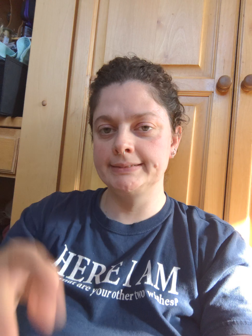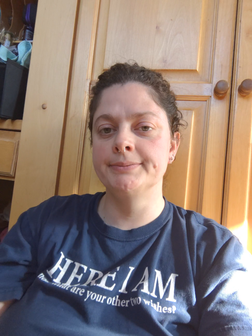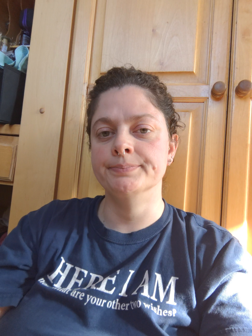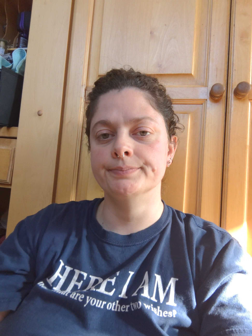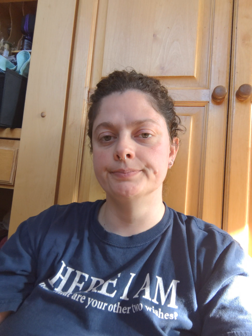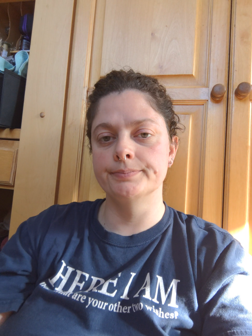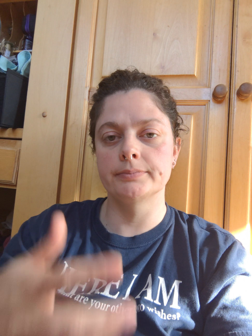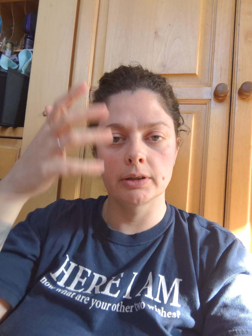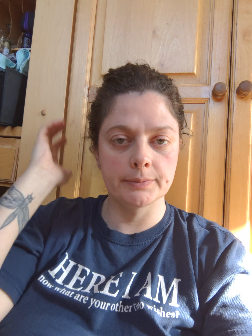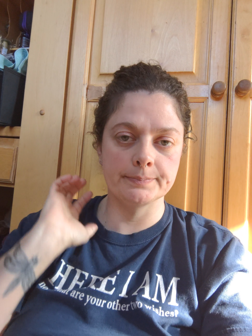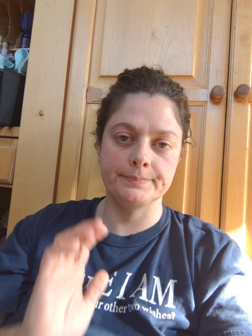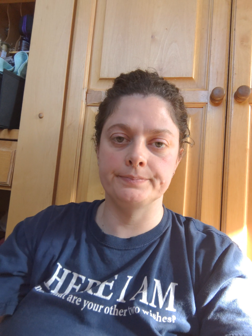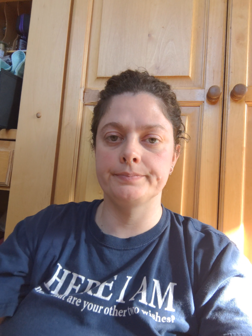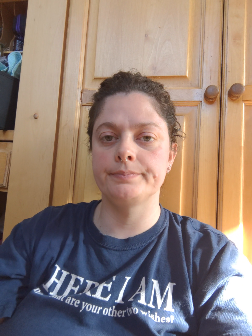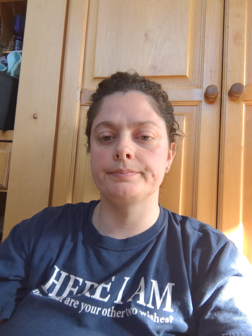lion